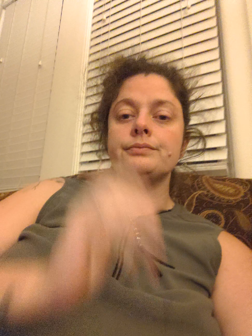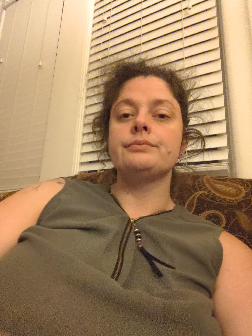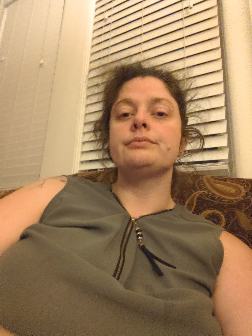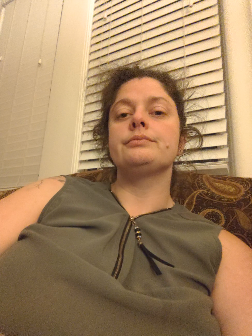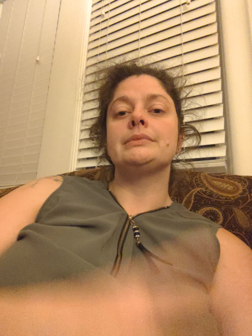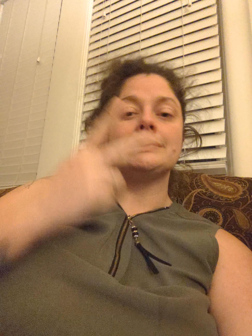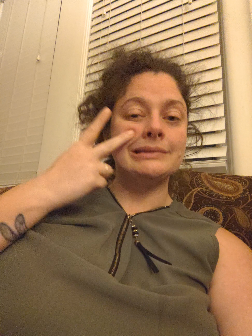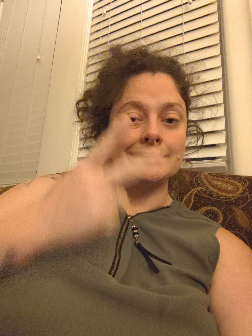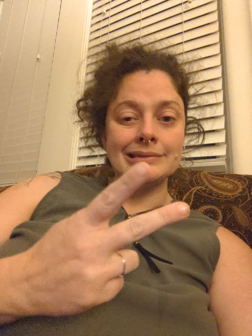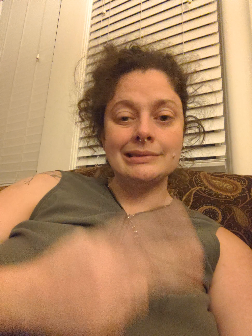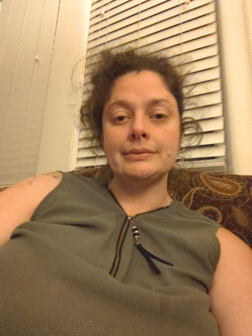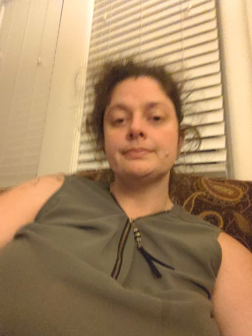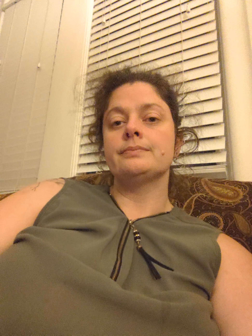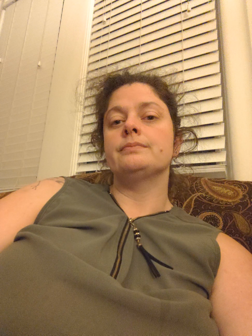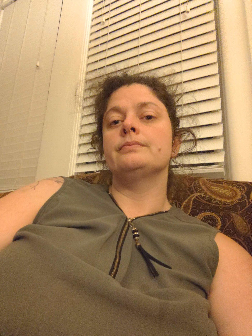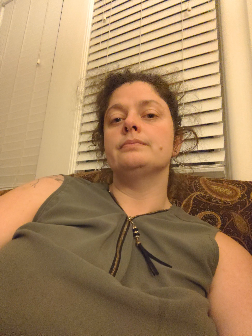see